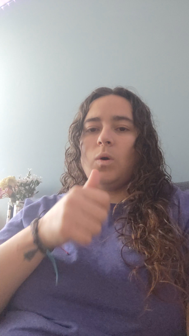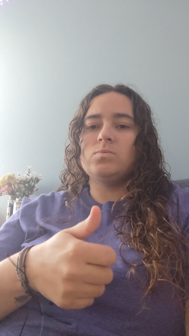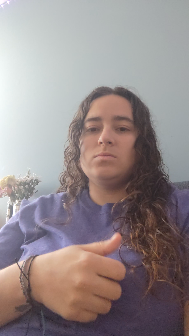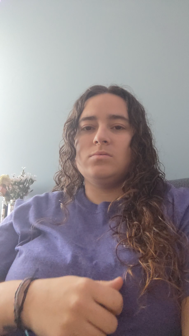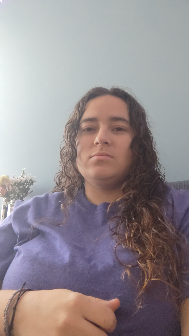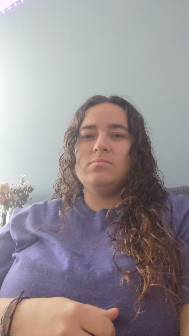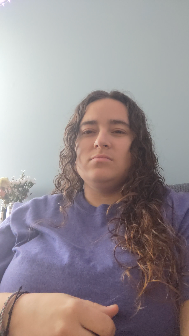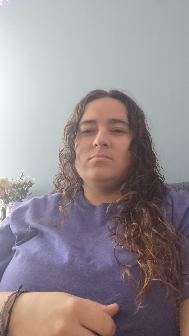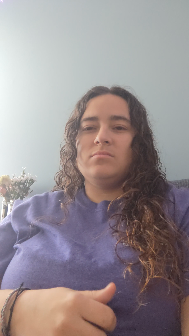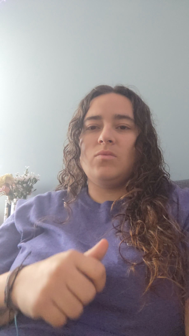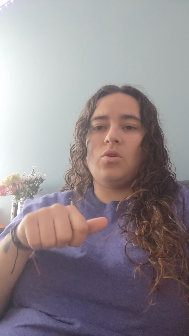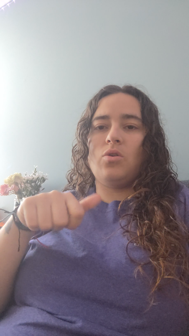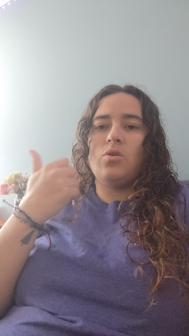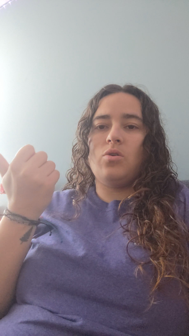other